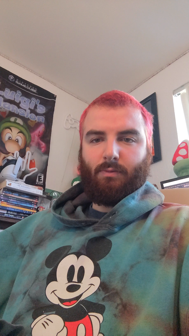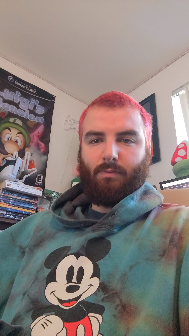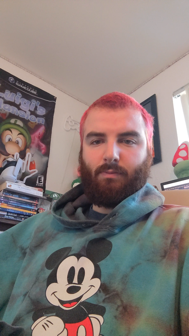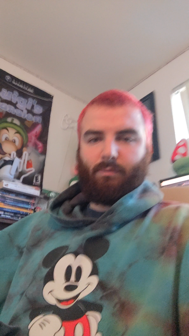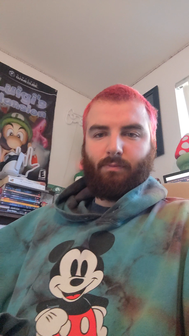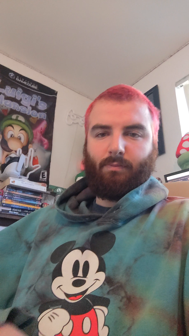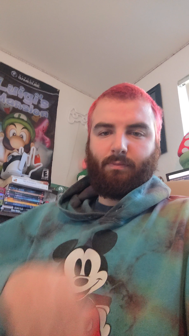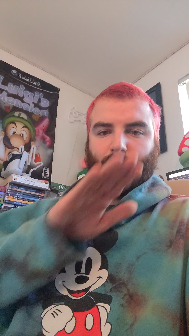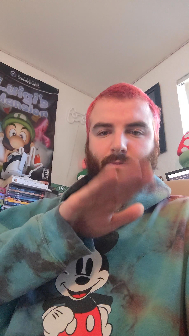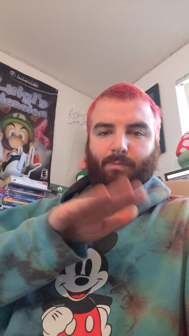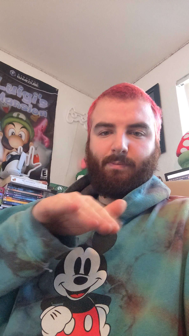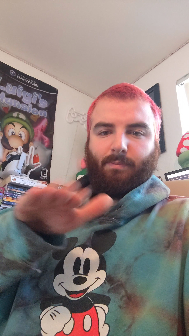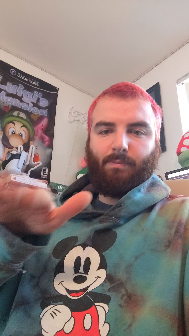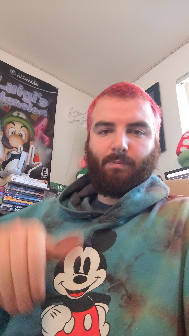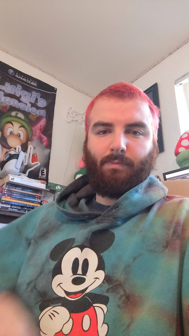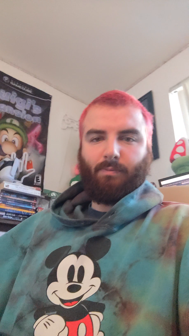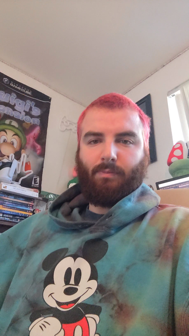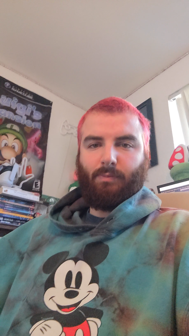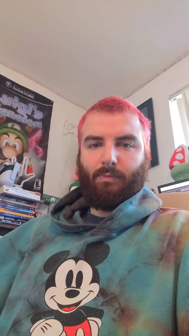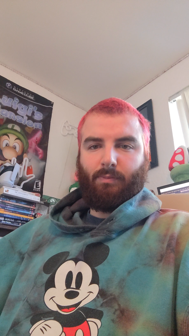children